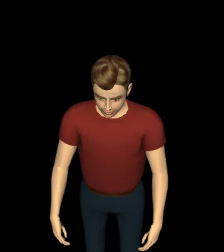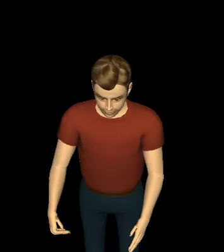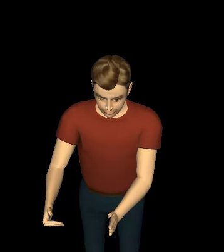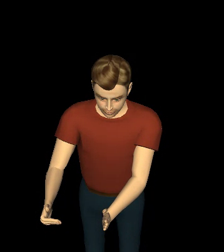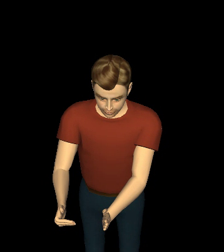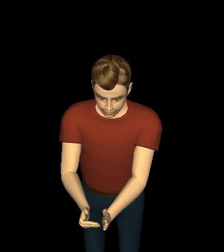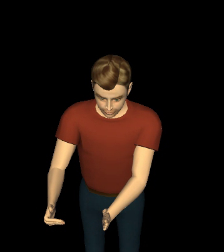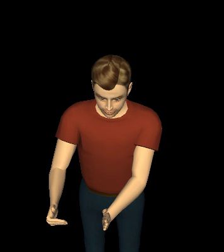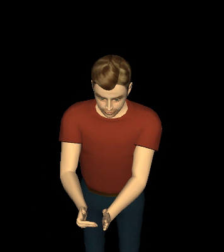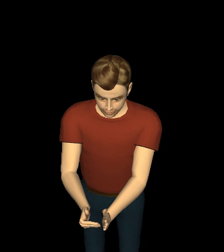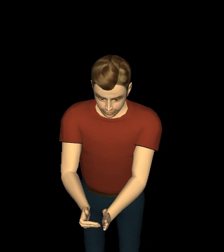مرة أخرى